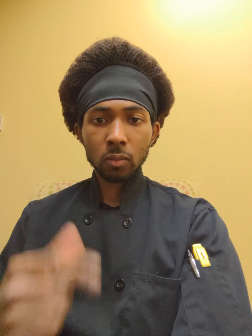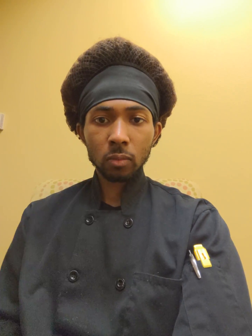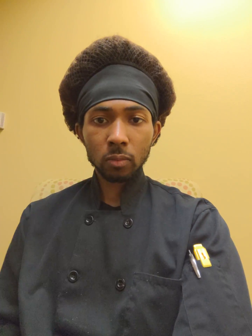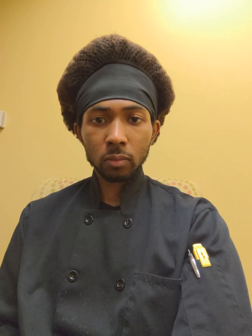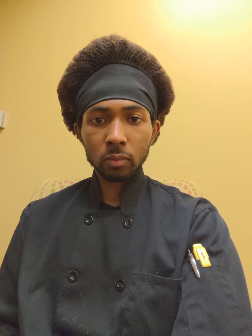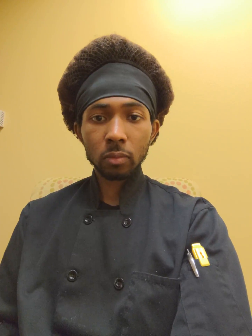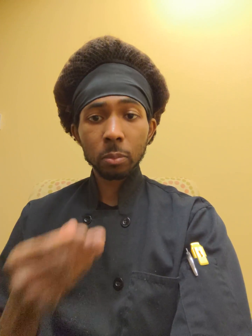buy